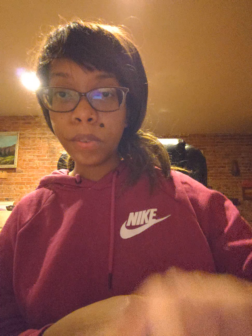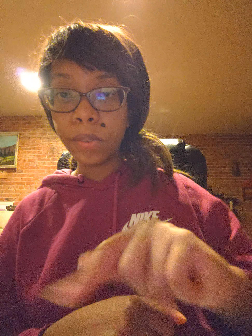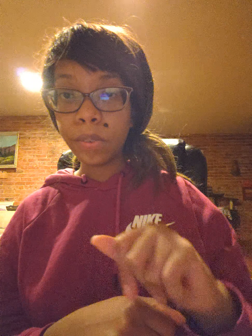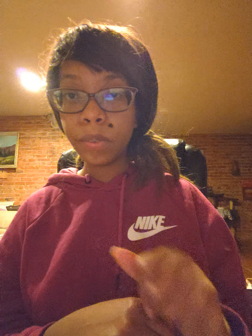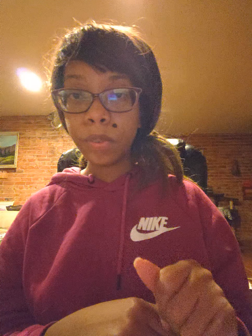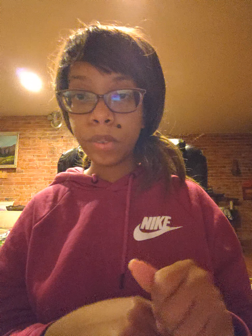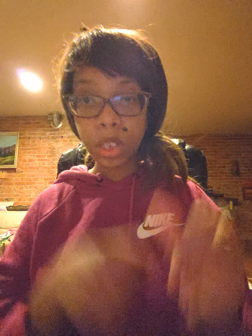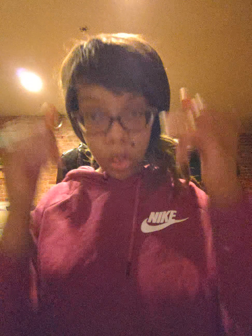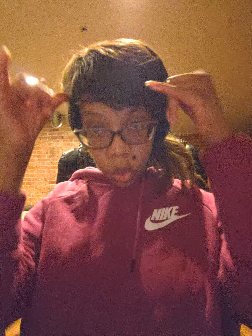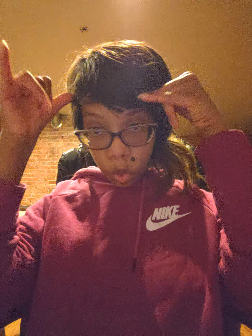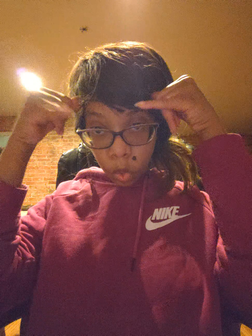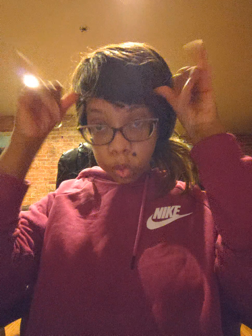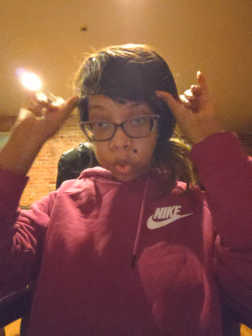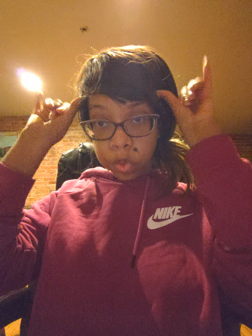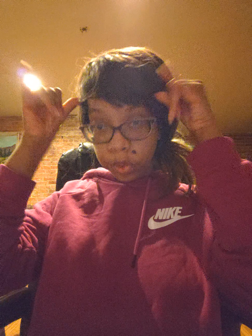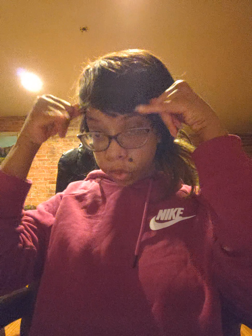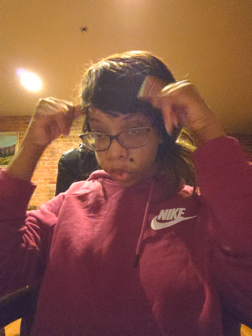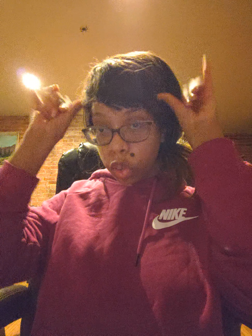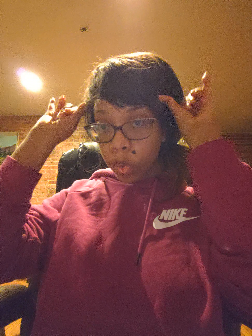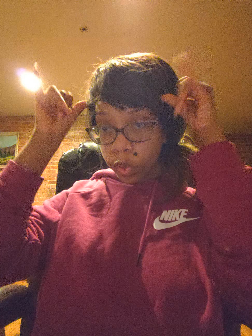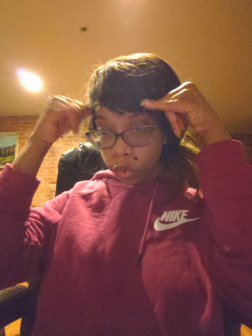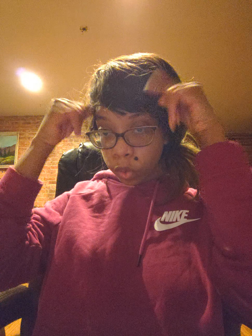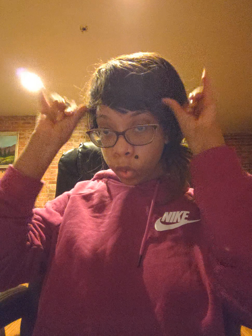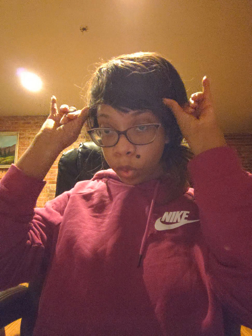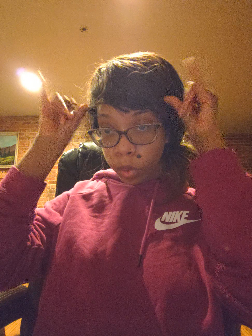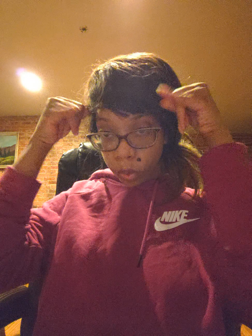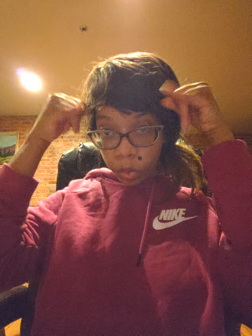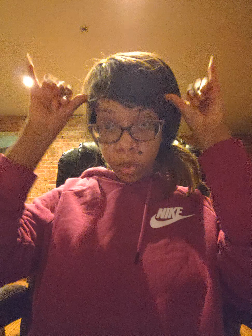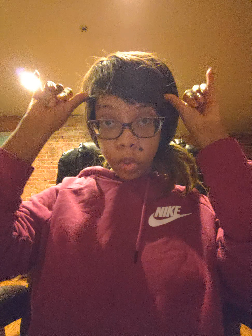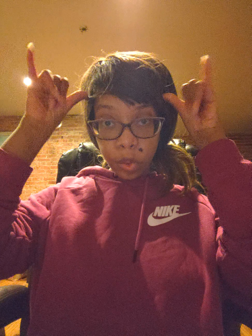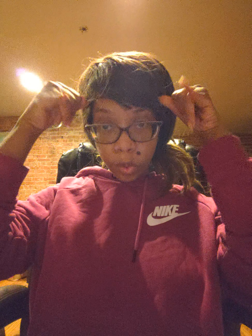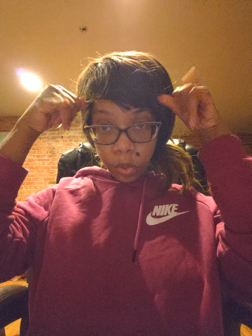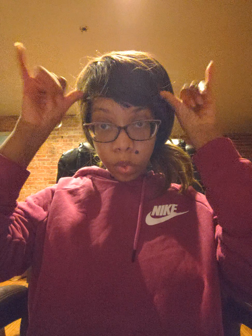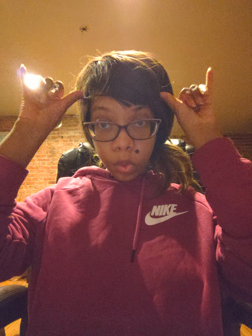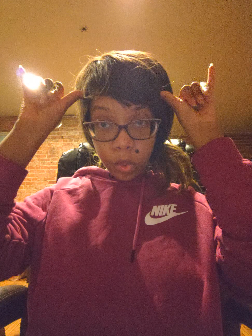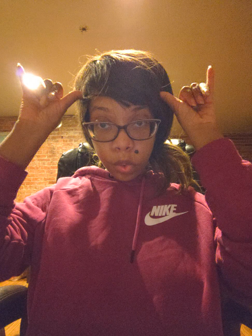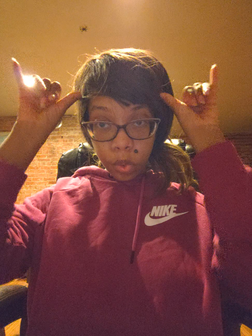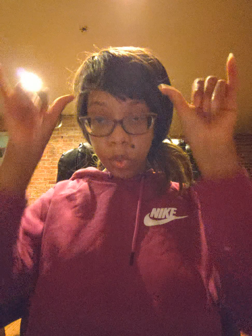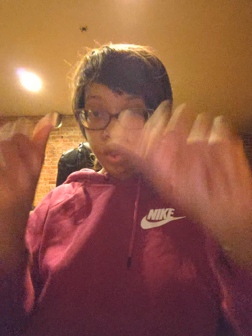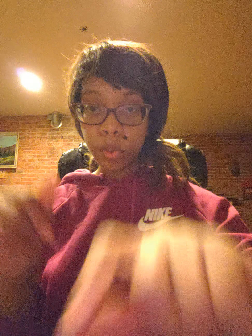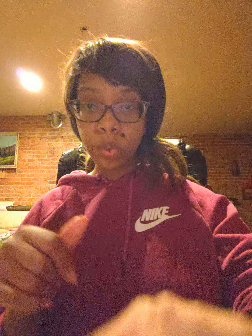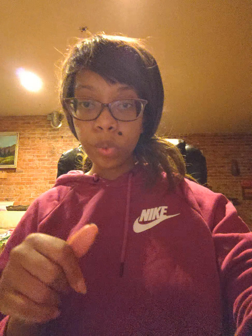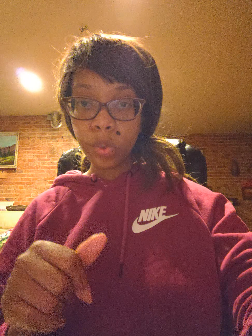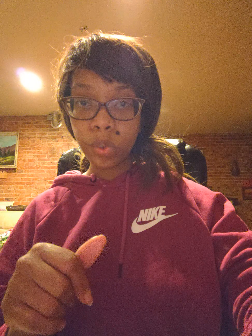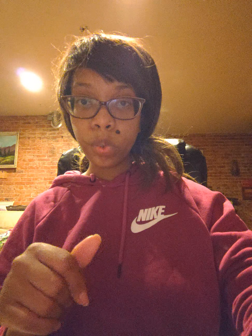cow